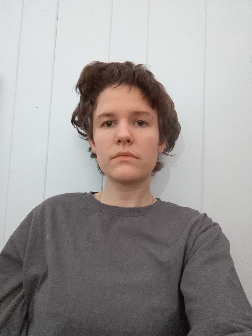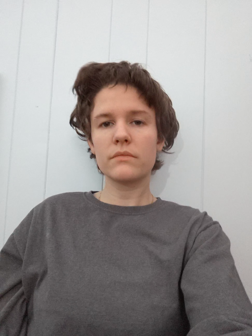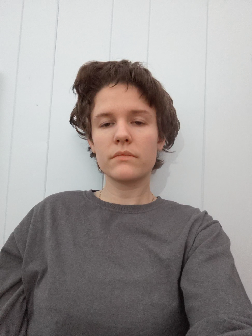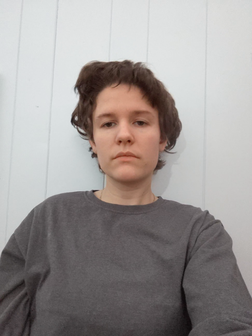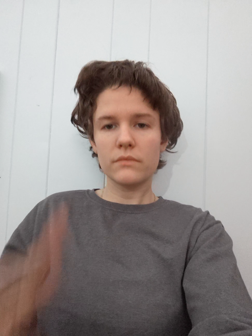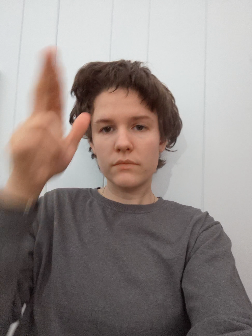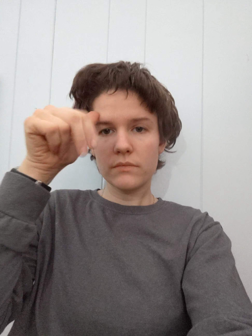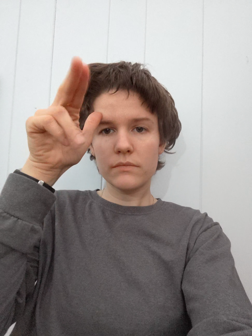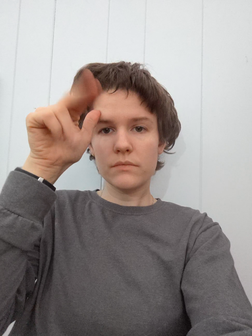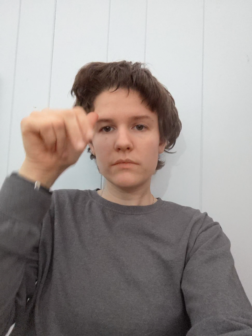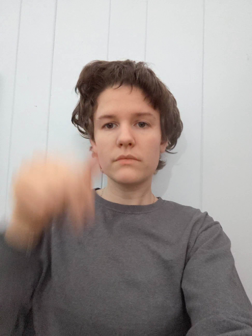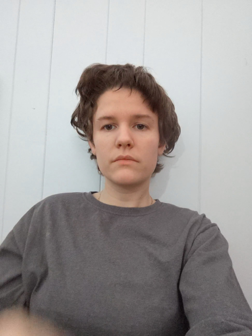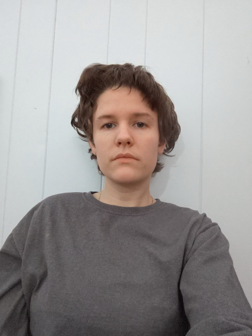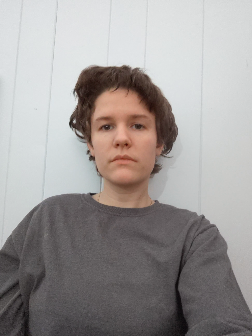horse